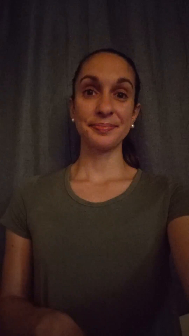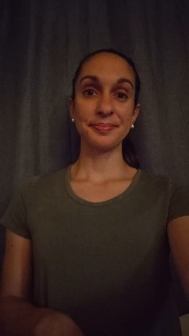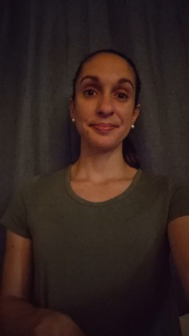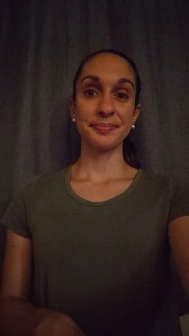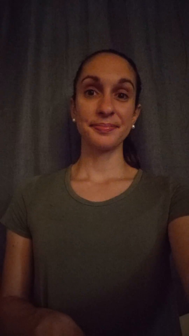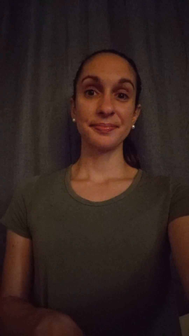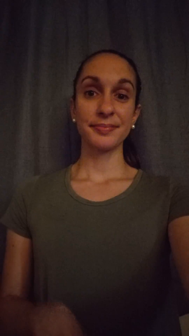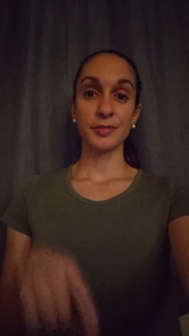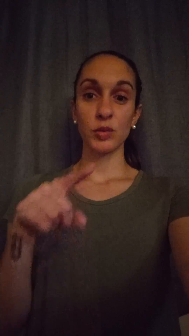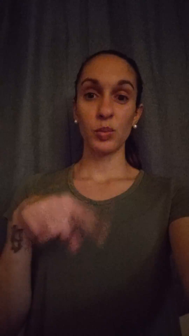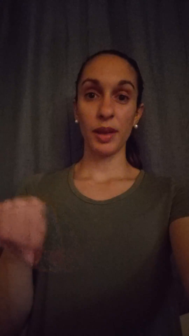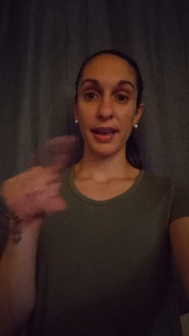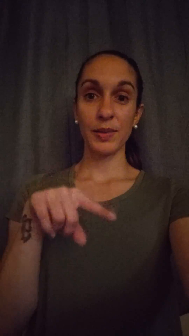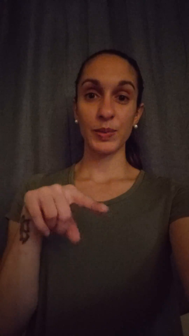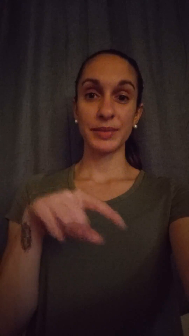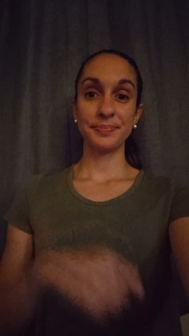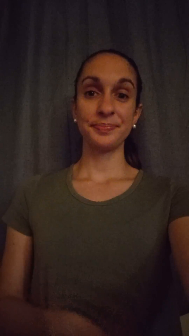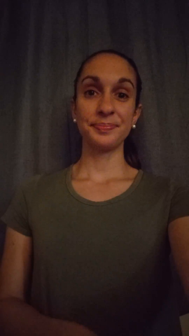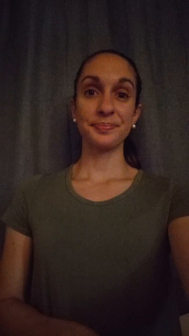around